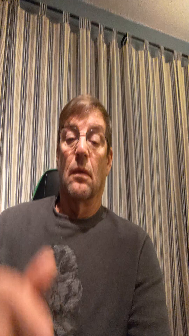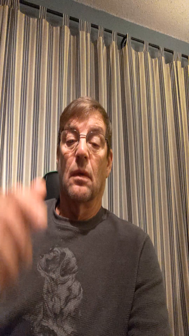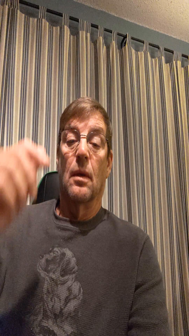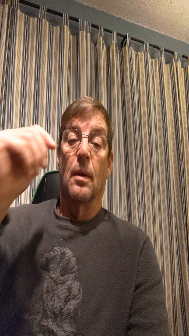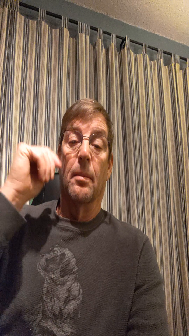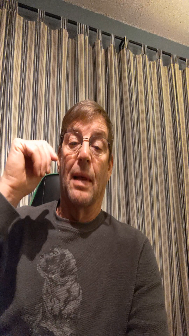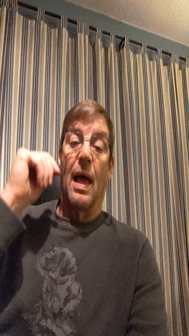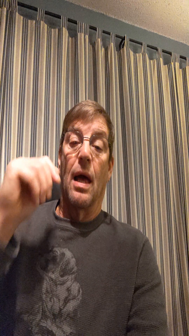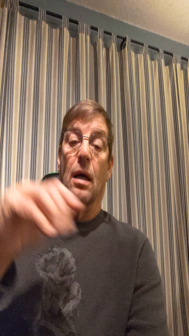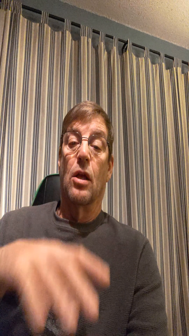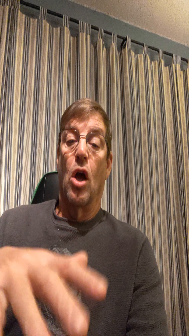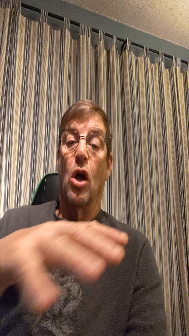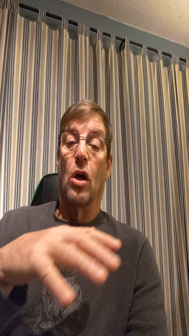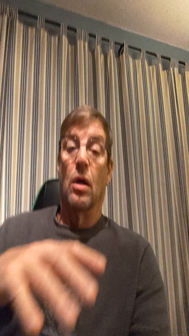backyard